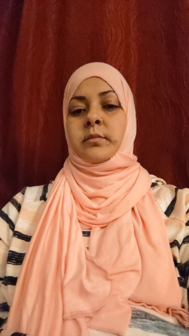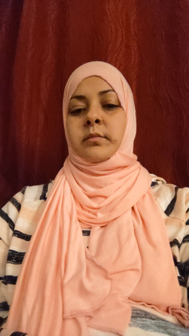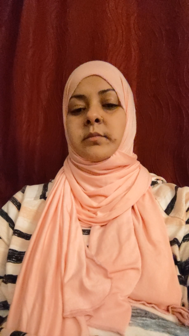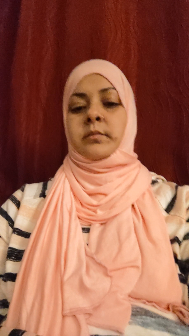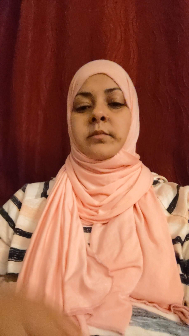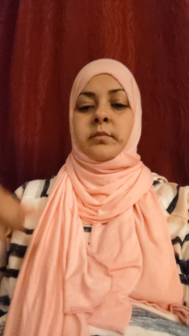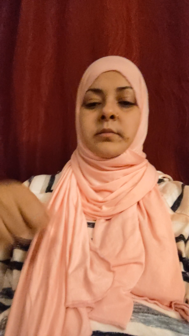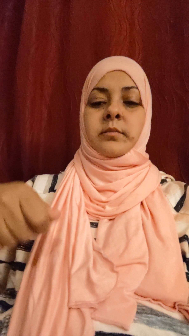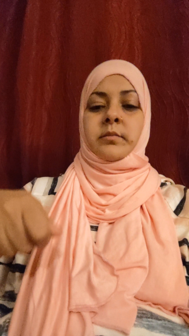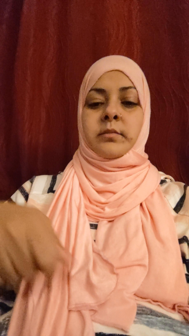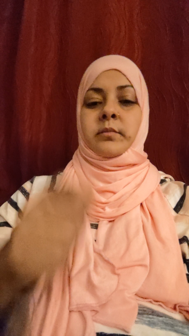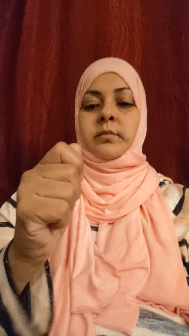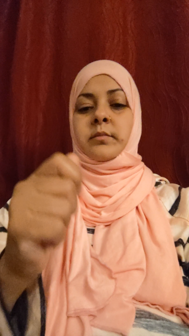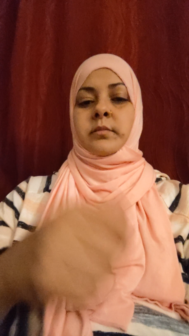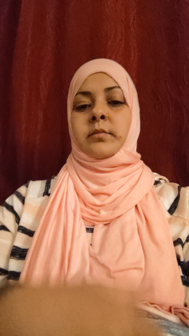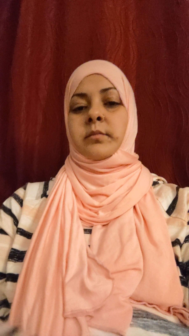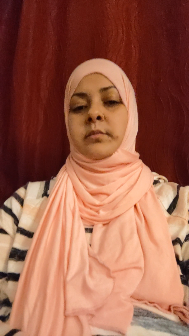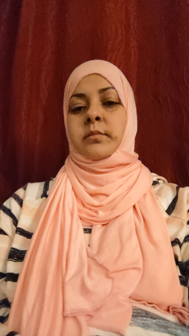shovel